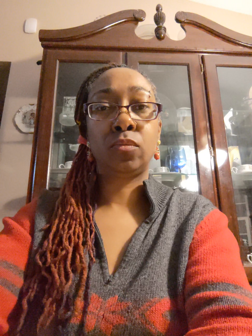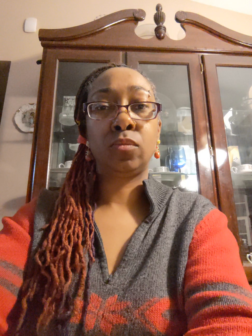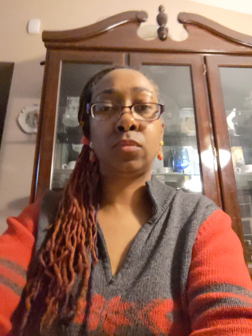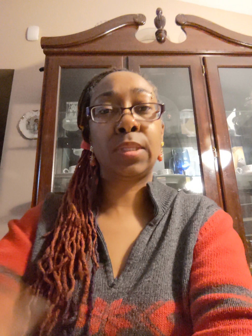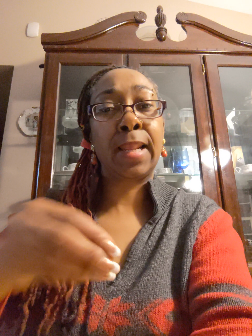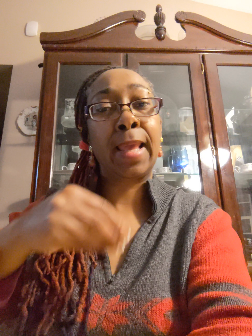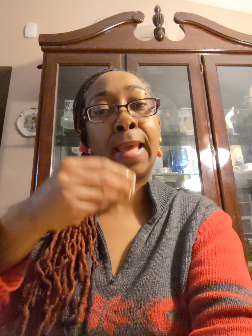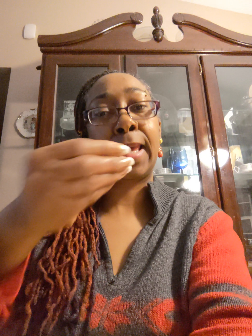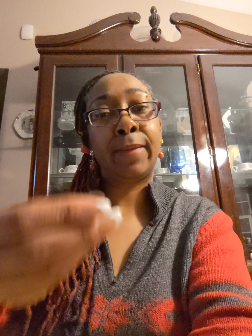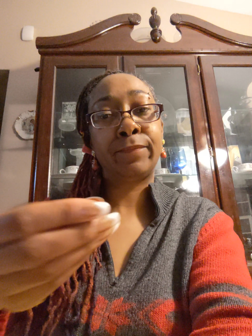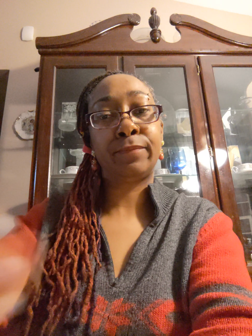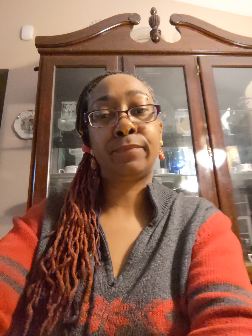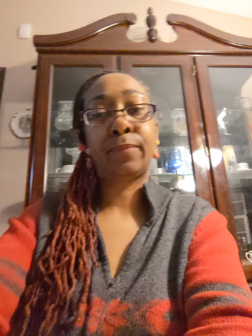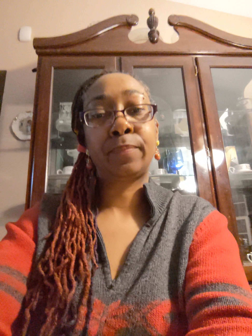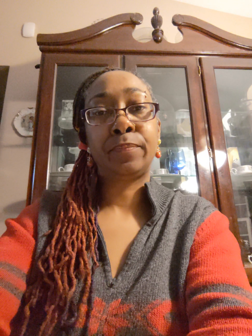give